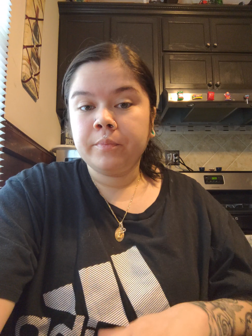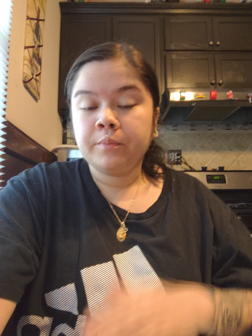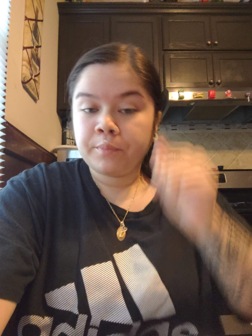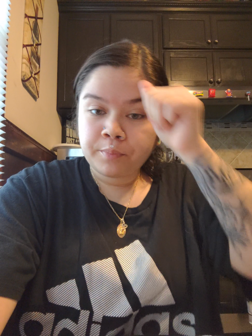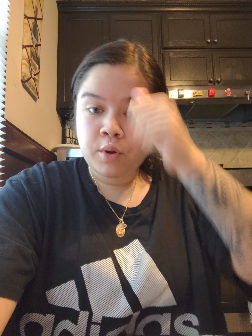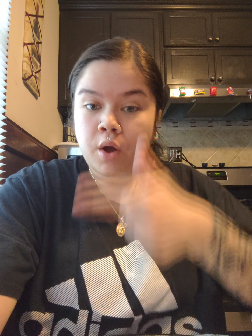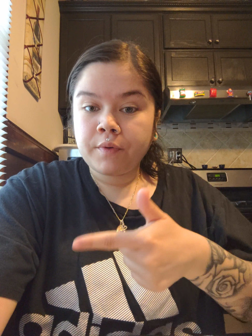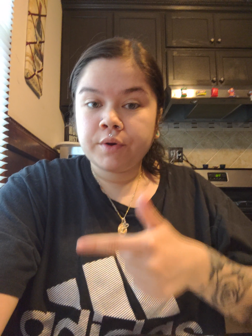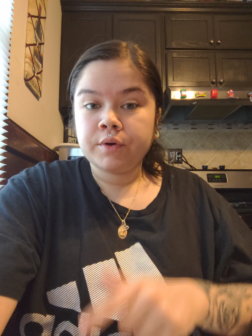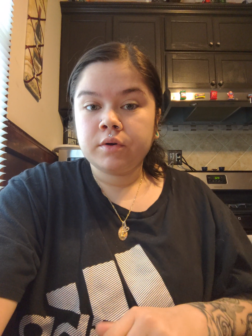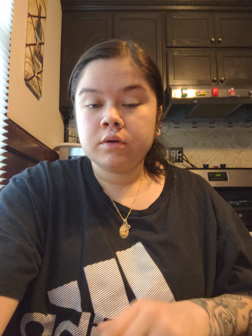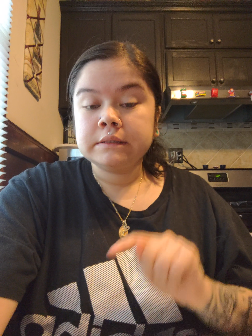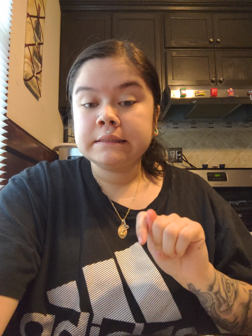brother